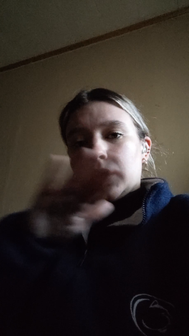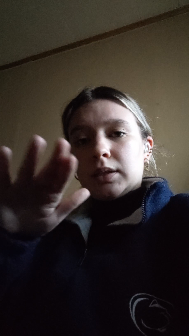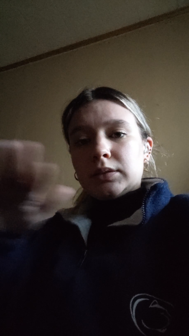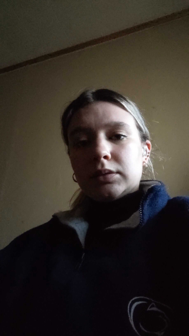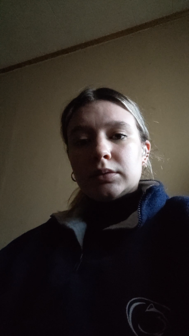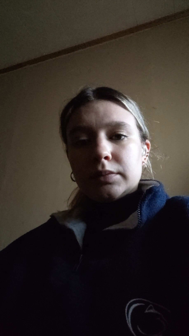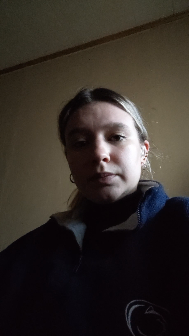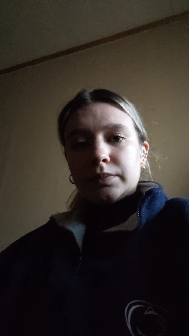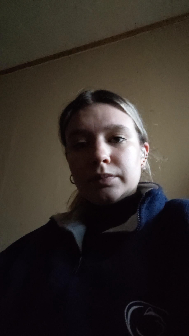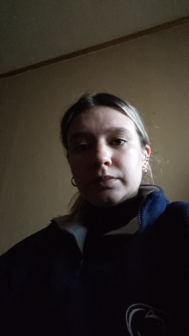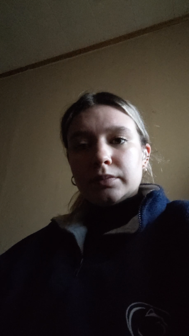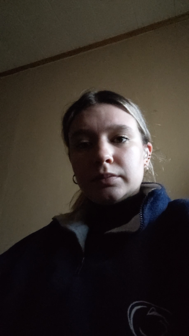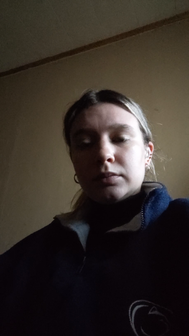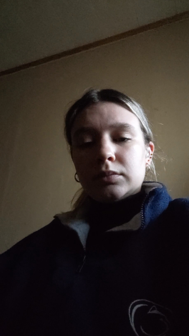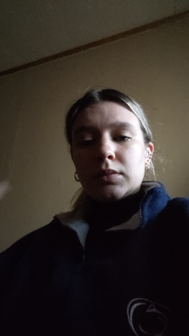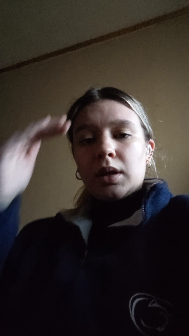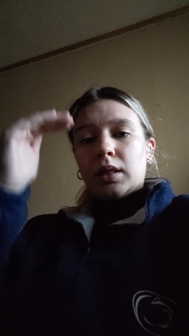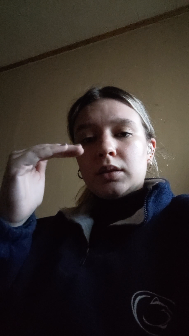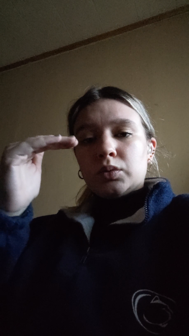little